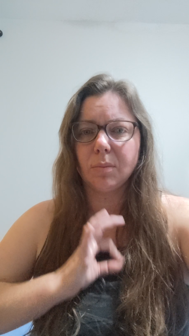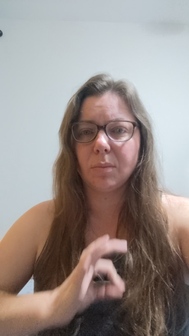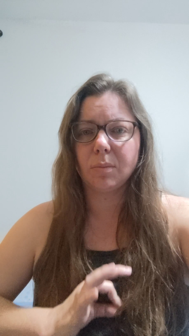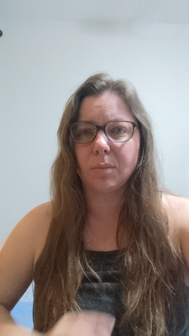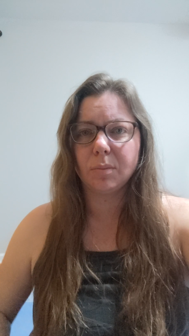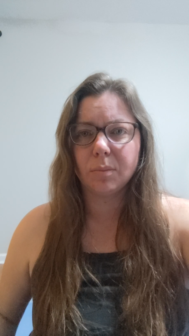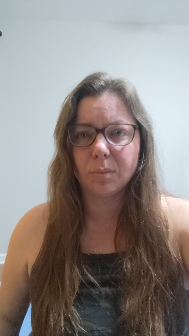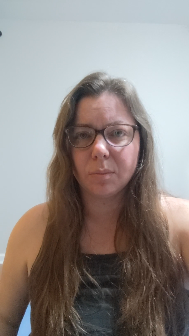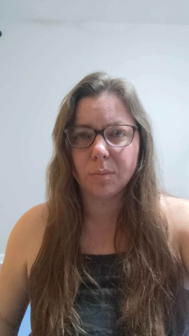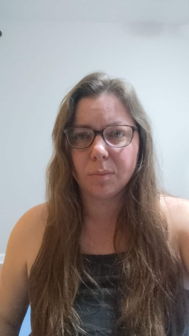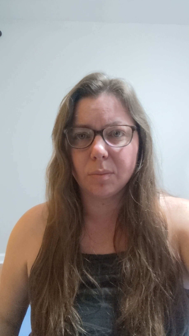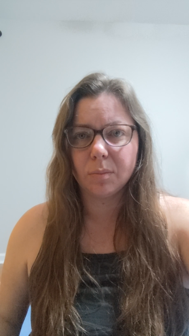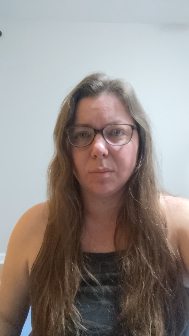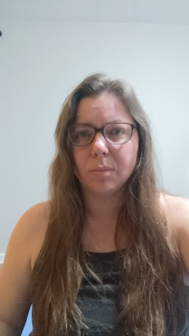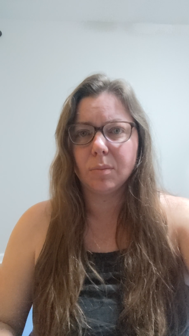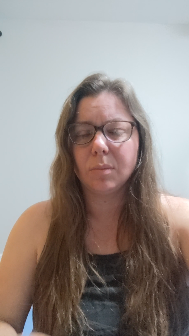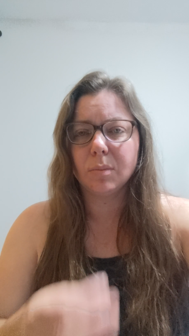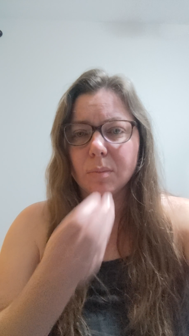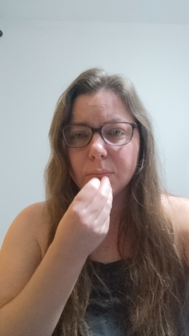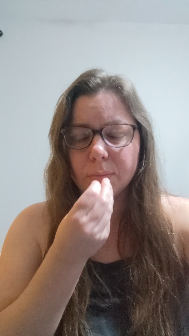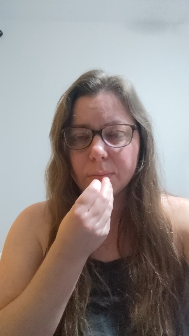eat